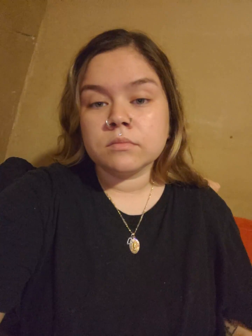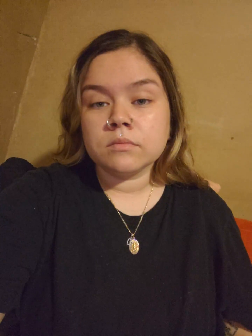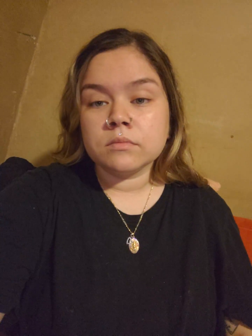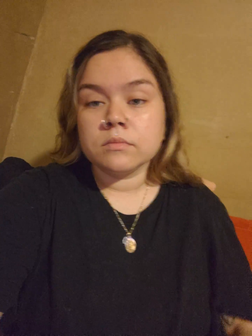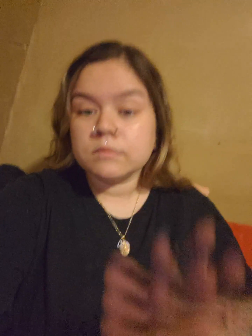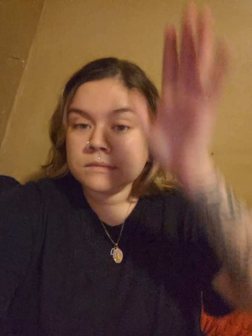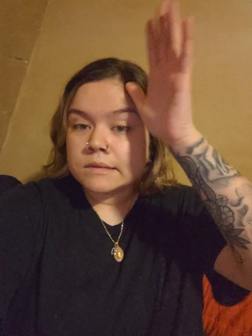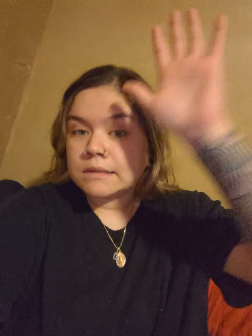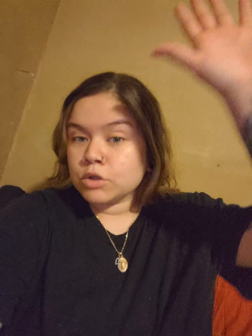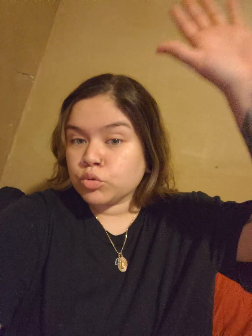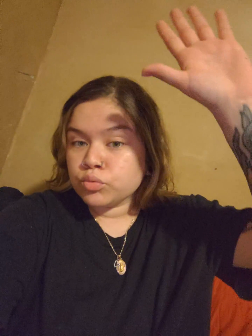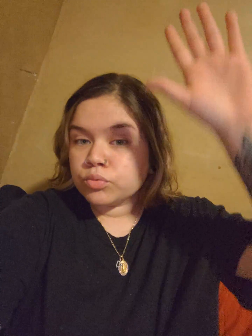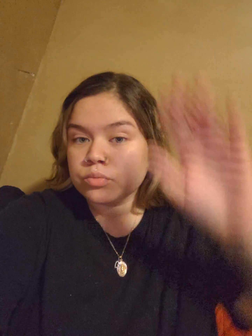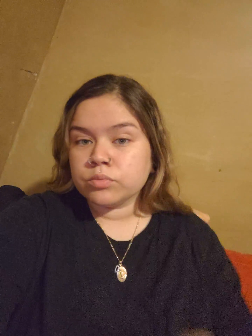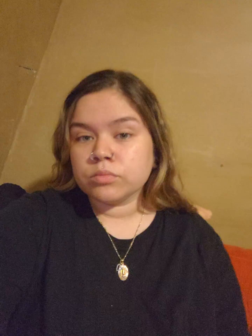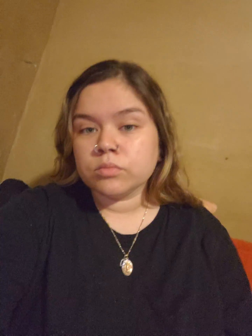deer